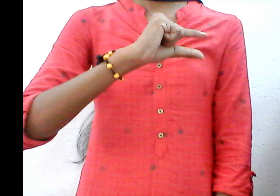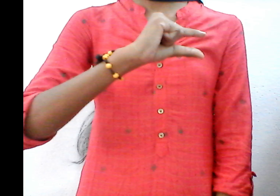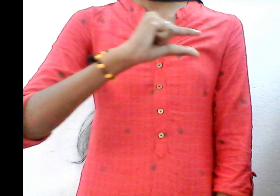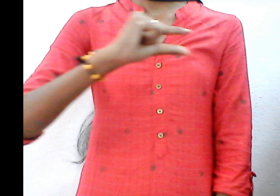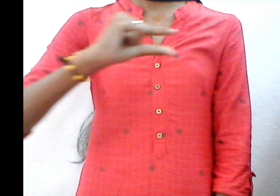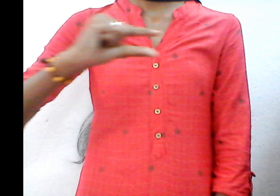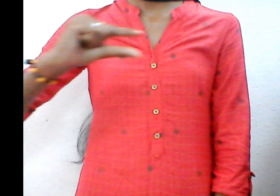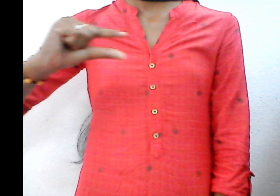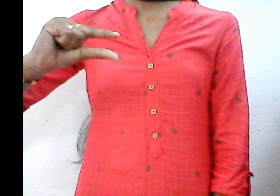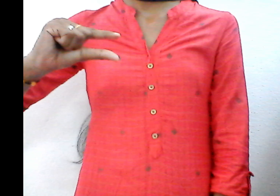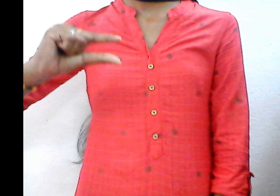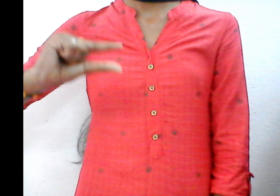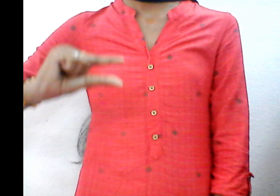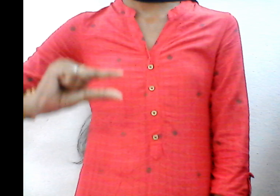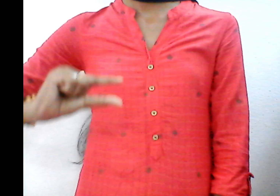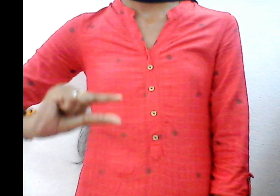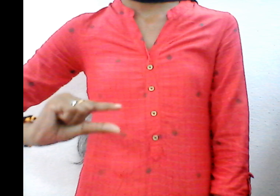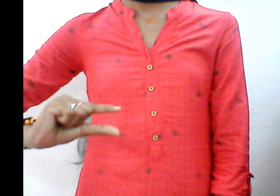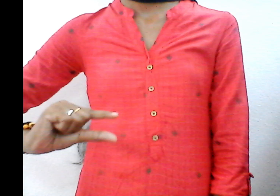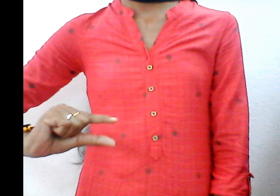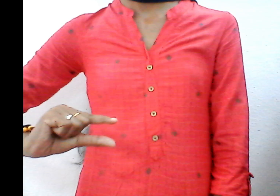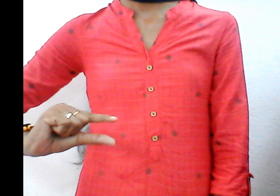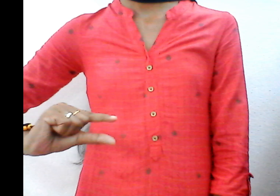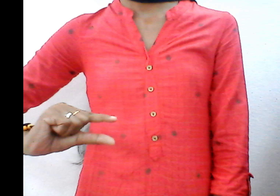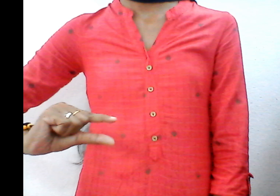ഊ